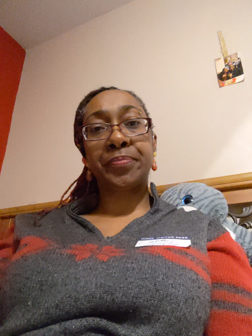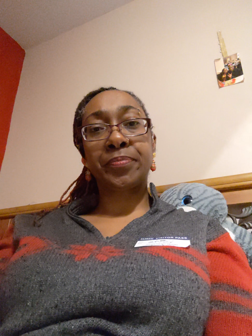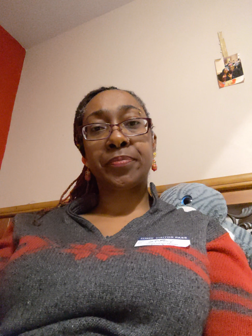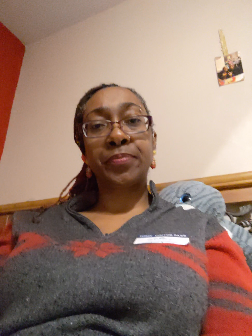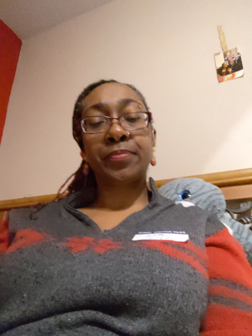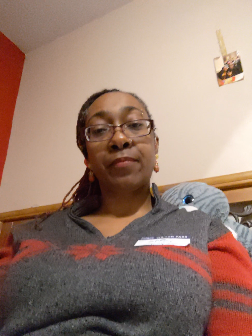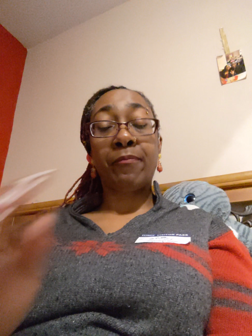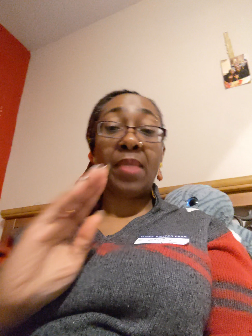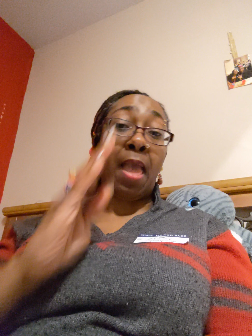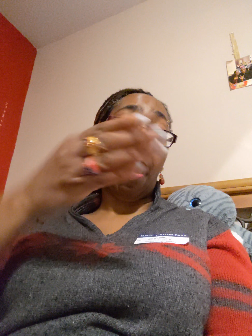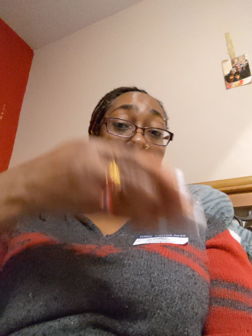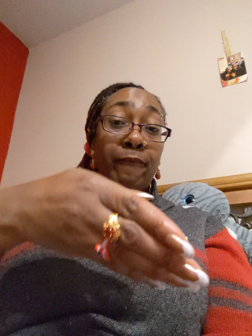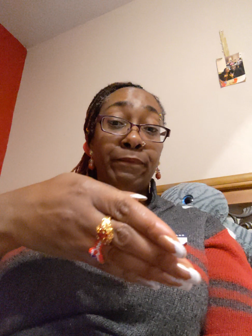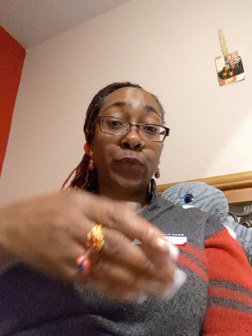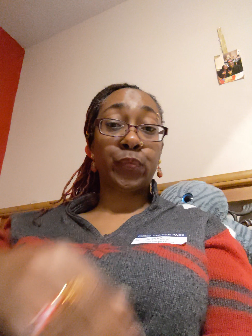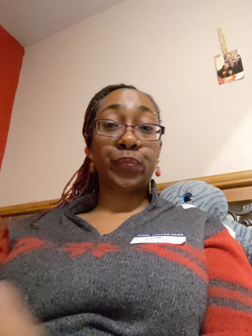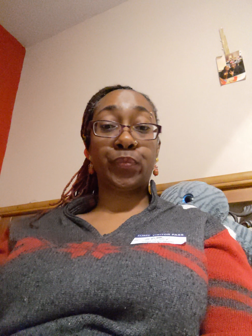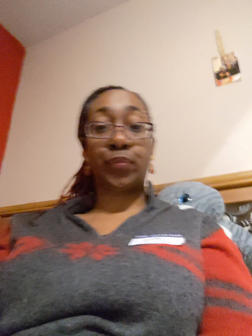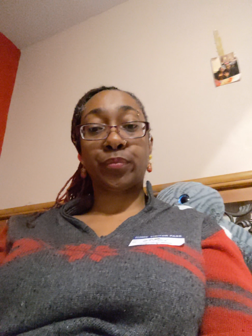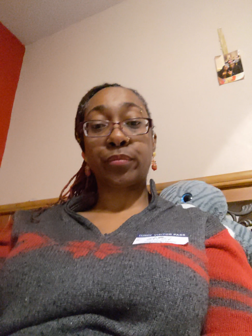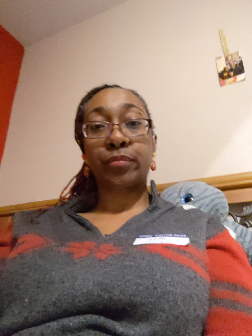after